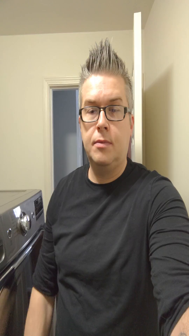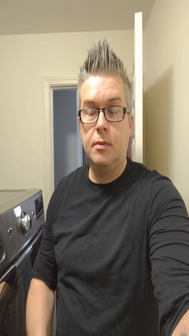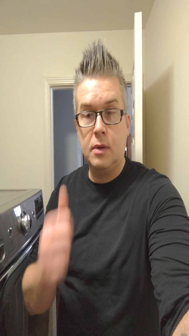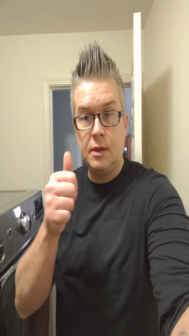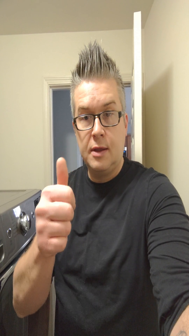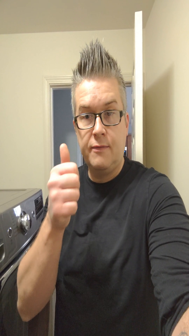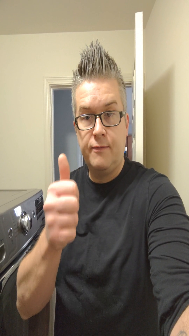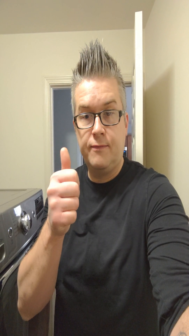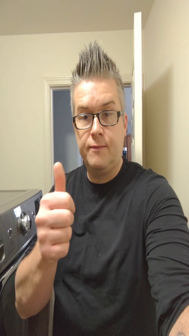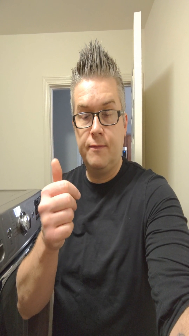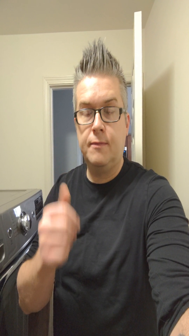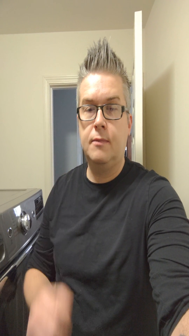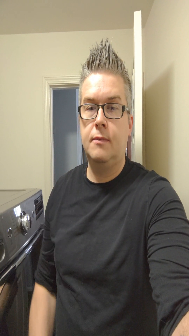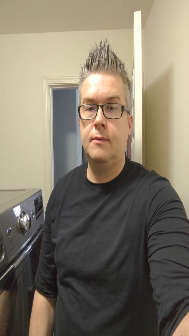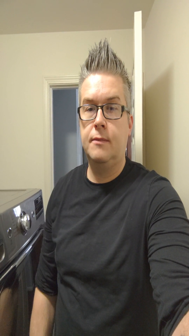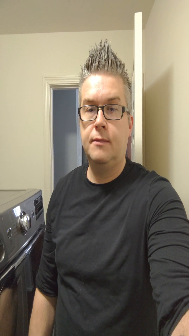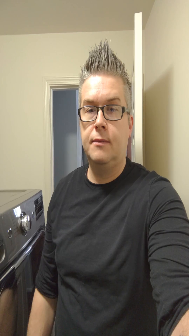yourself